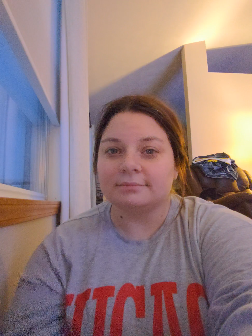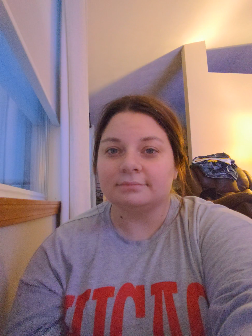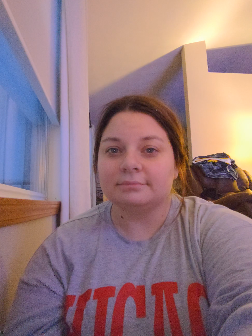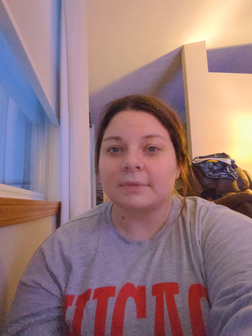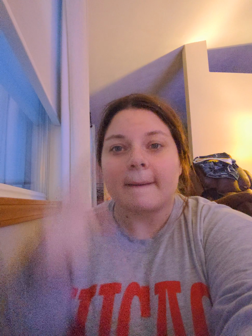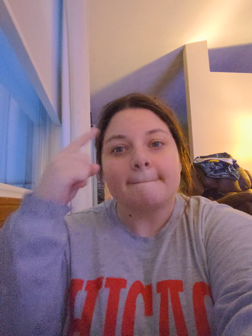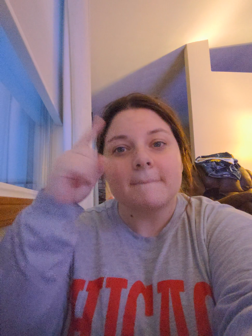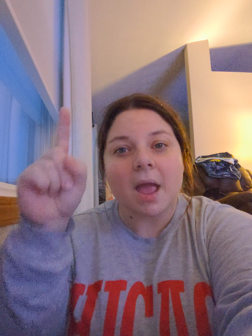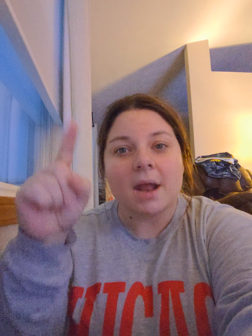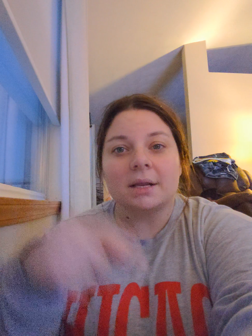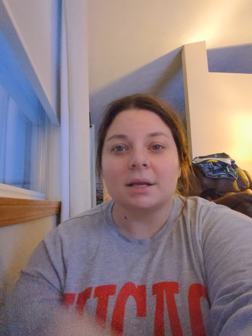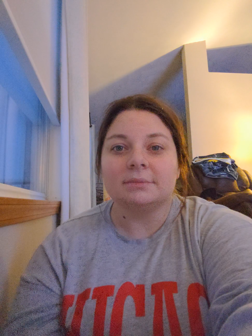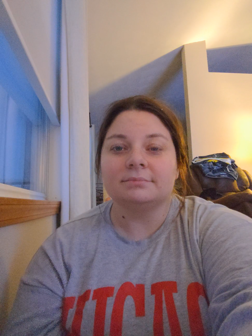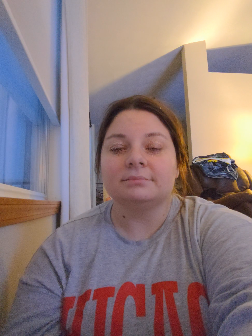penny